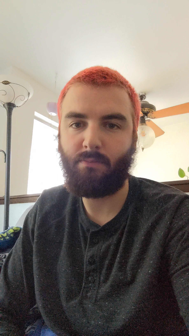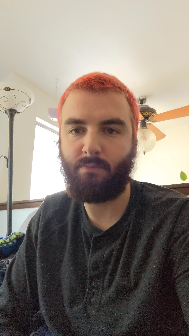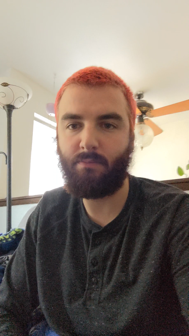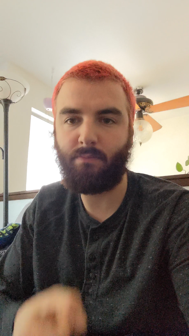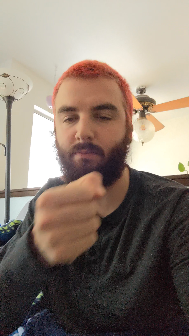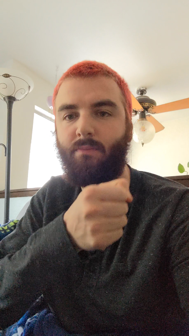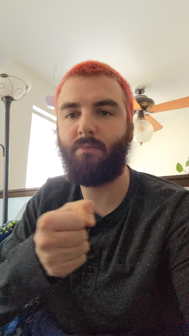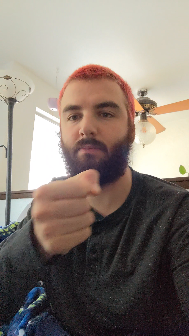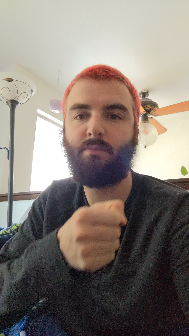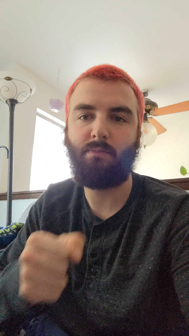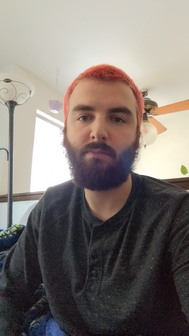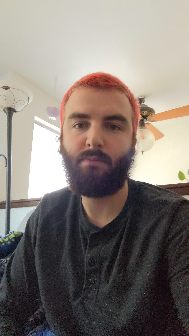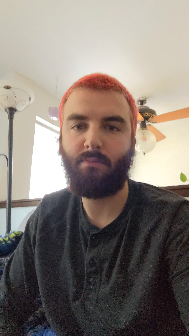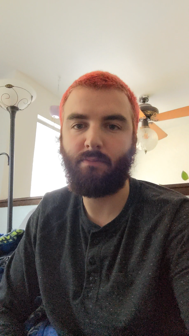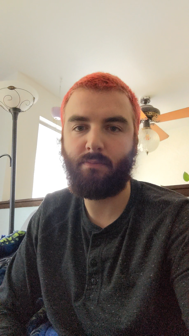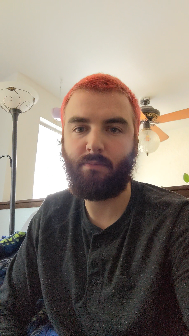coffee